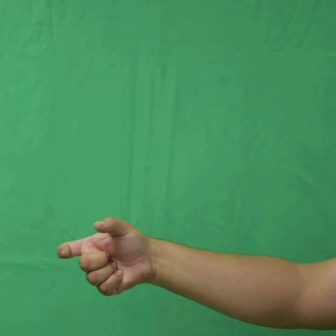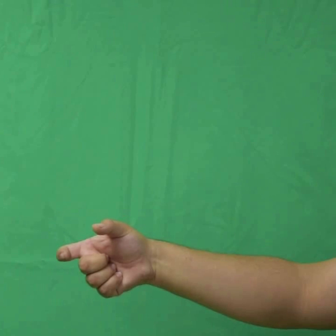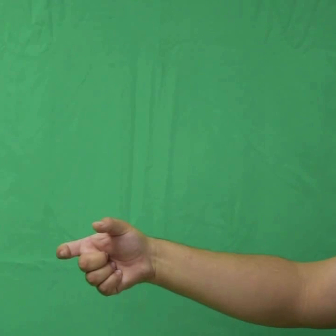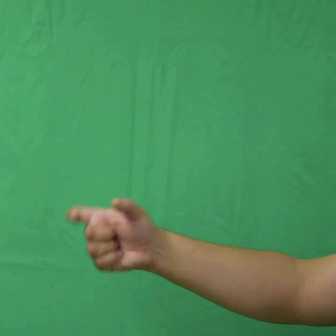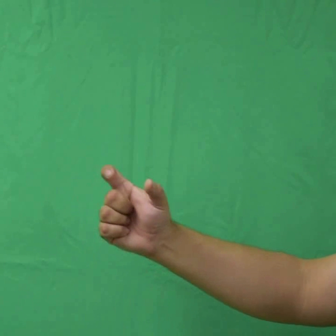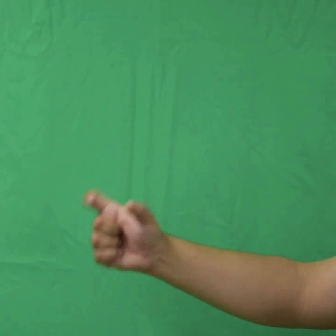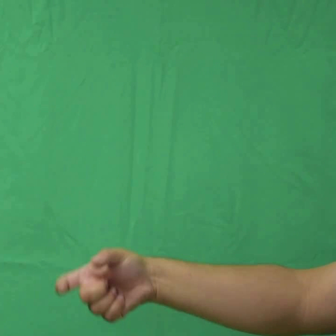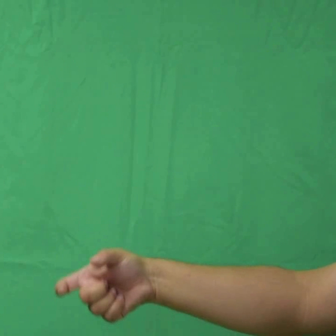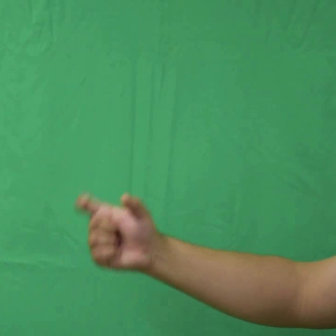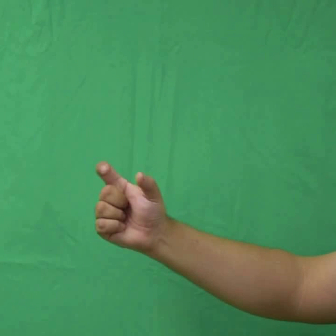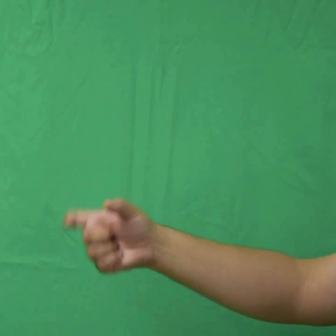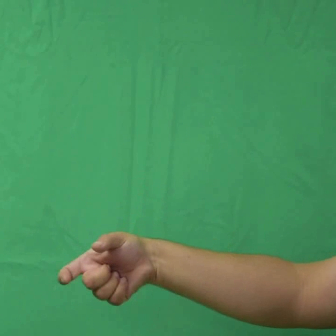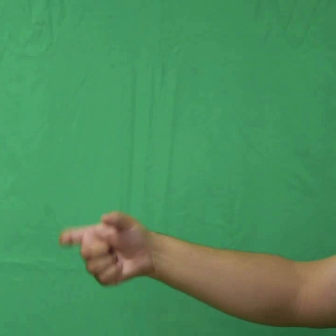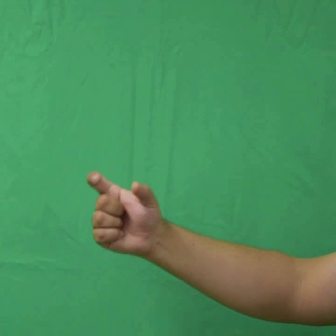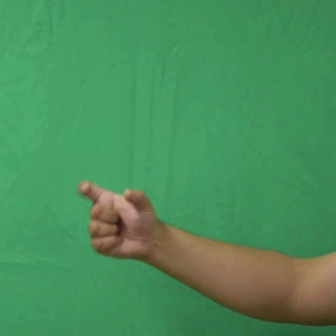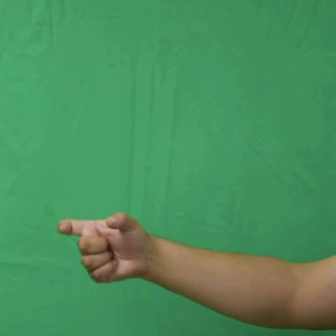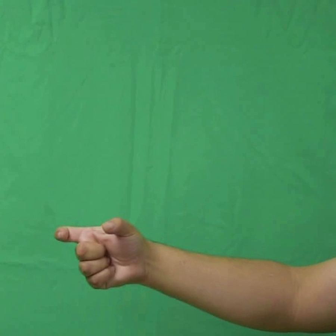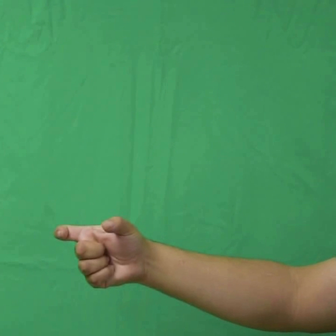Q